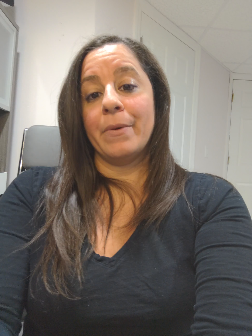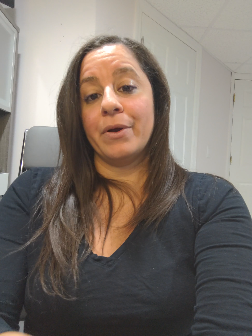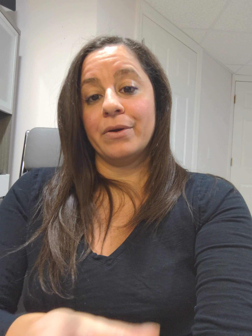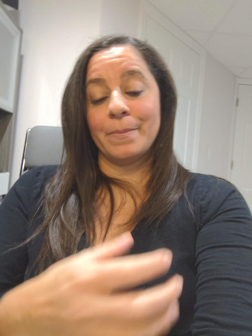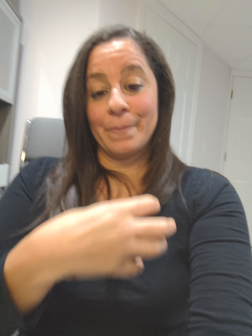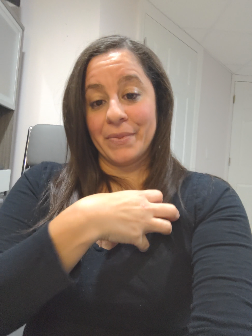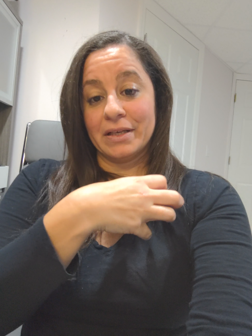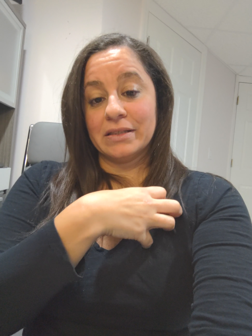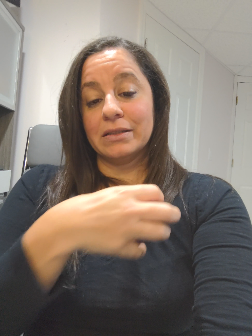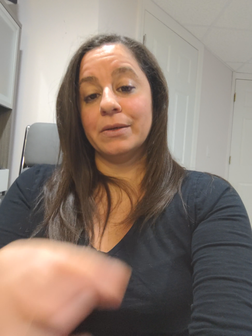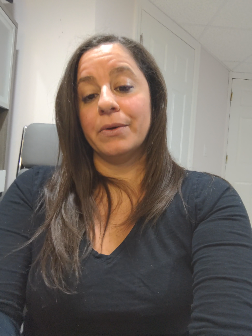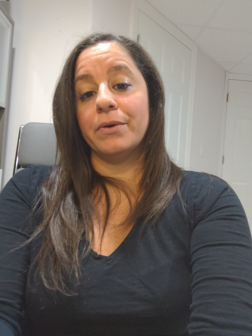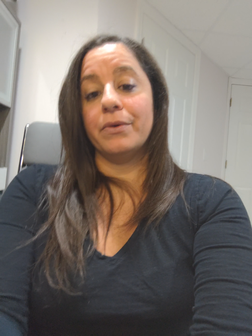police